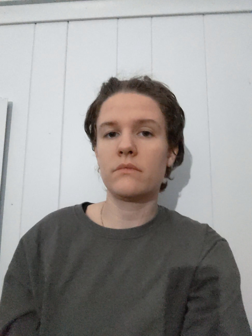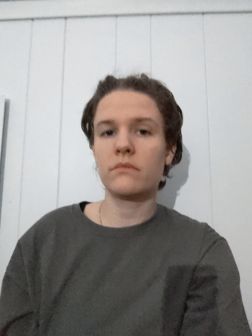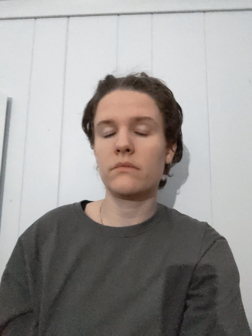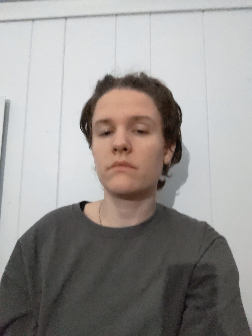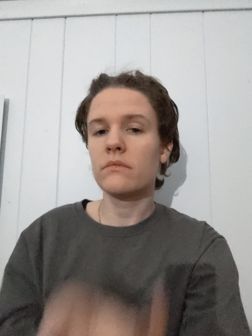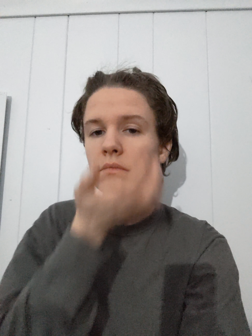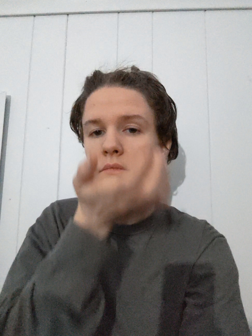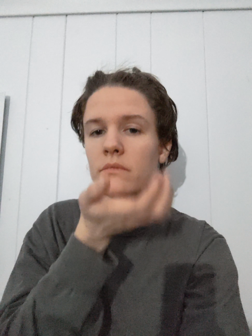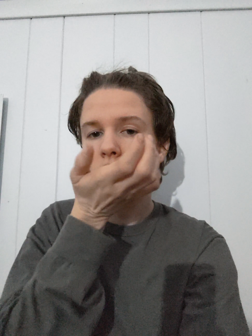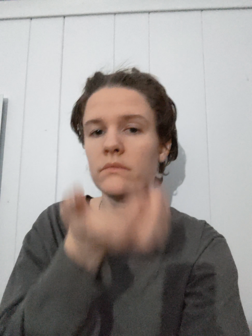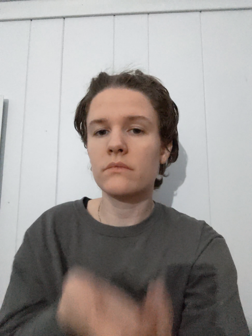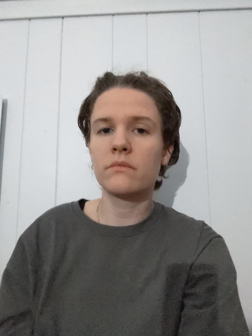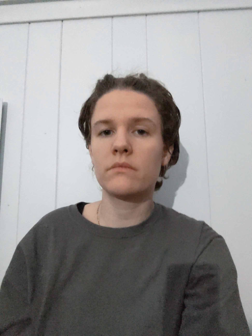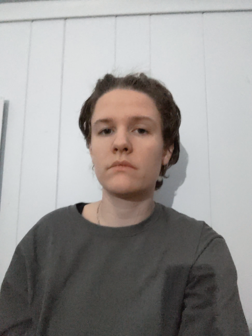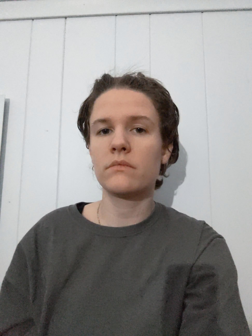grass